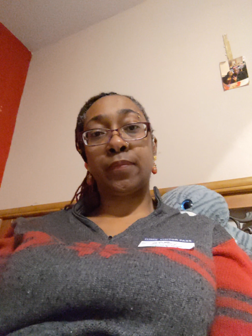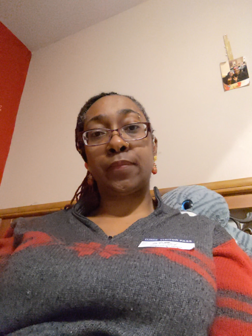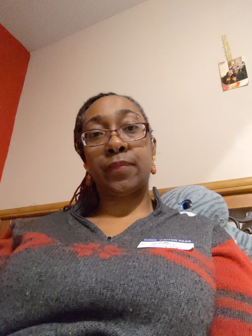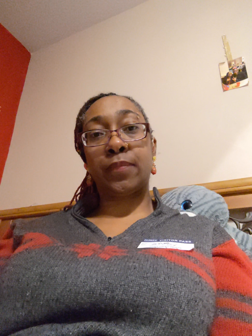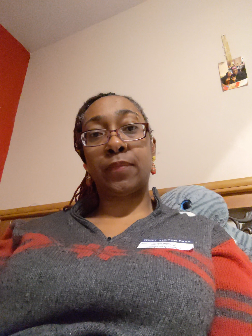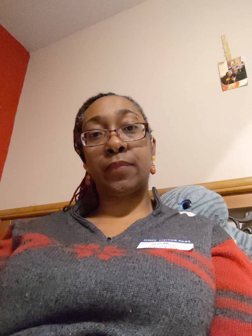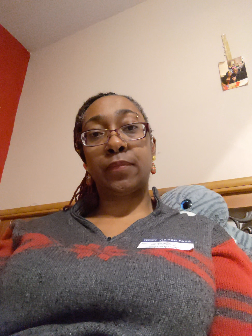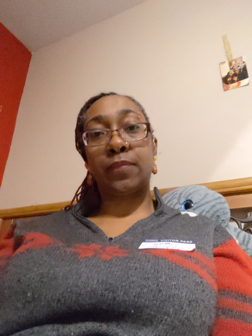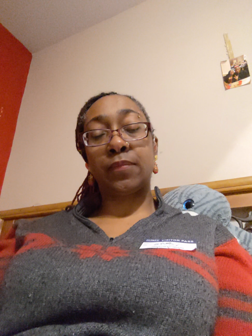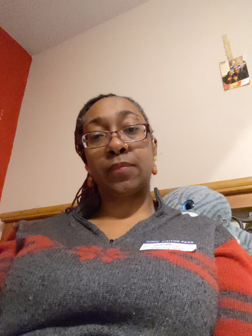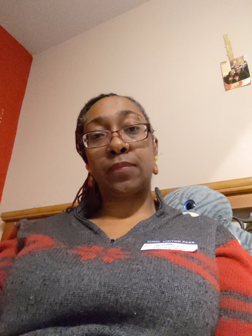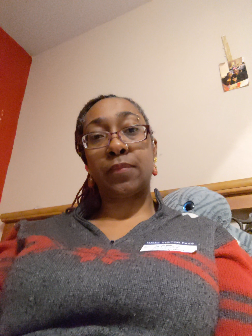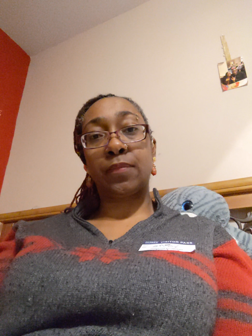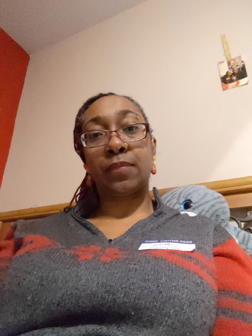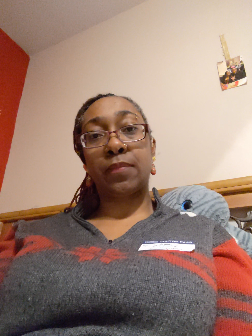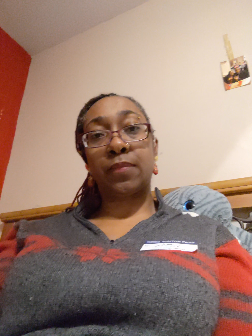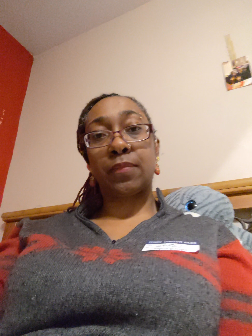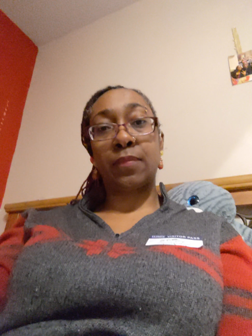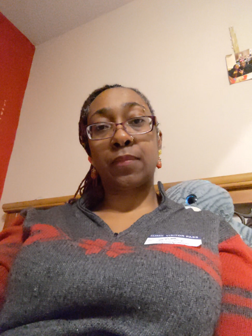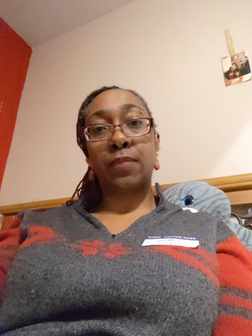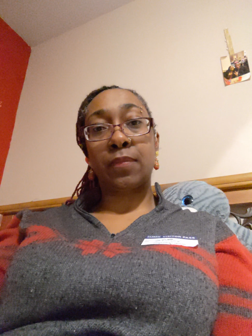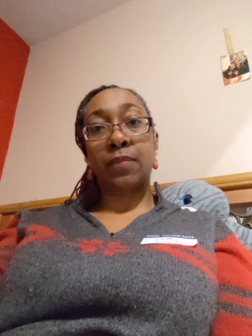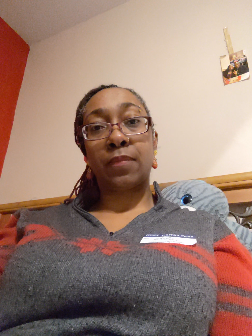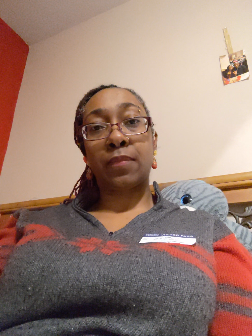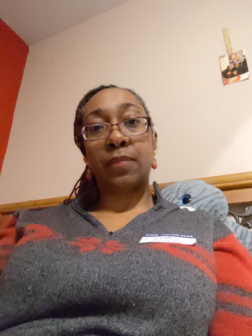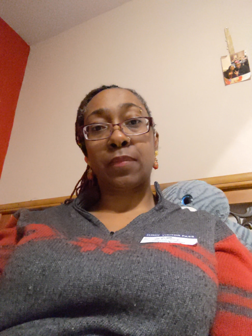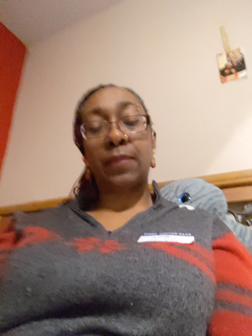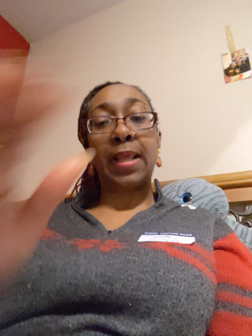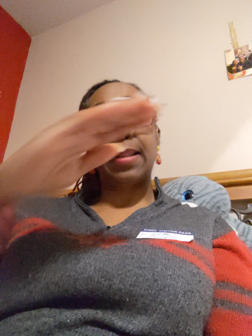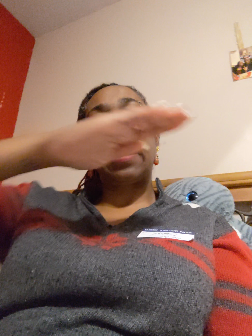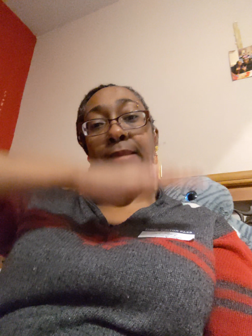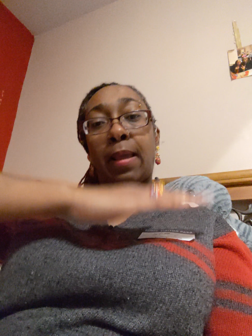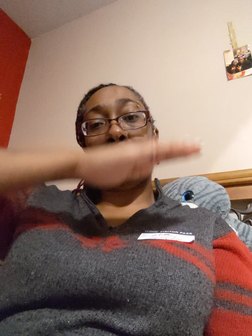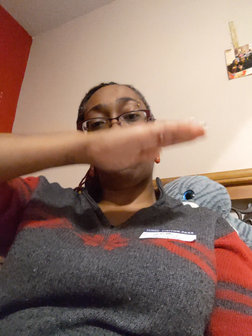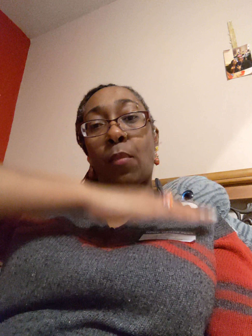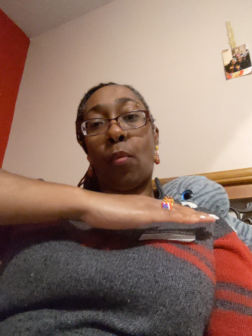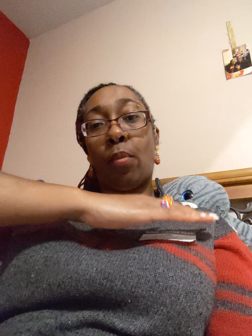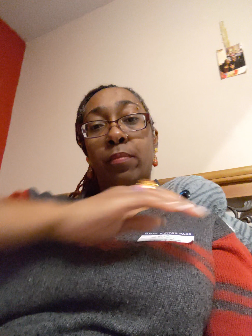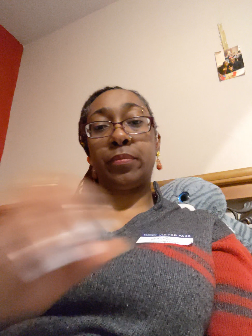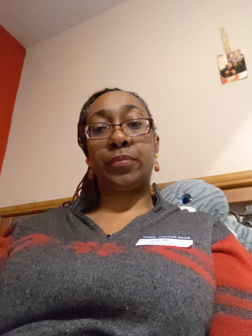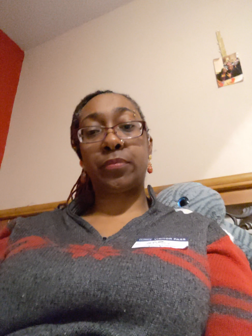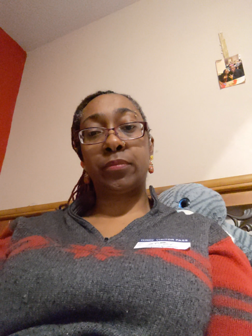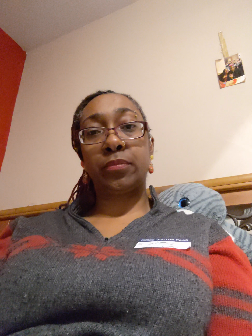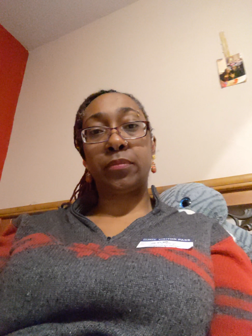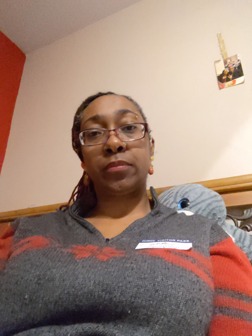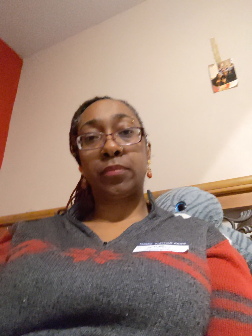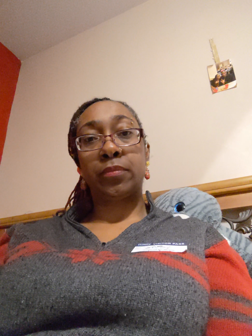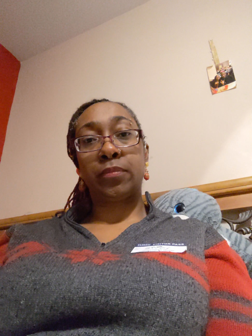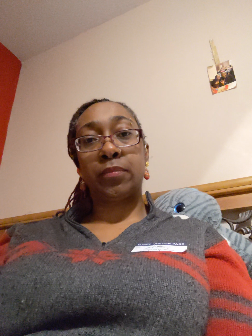table